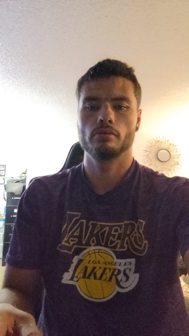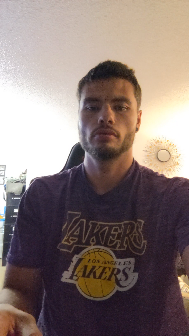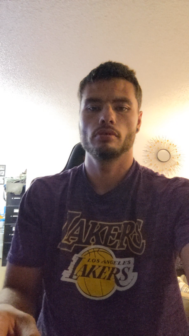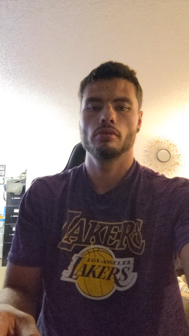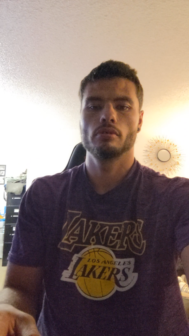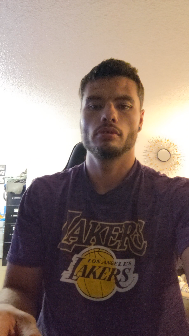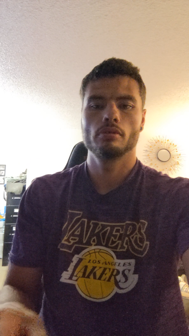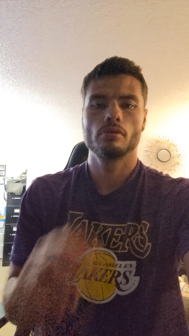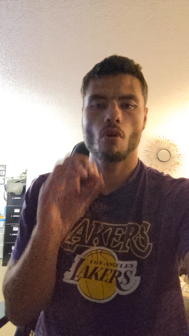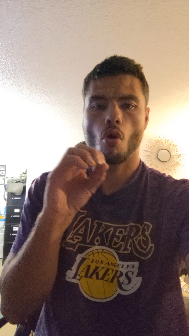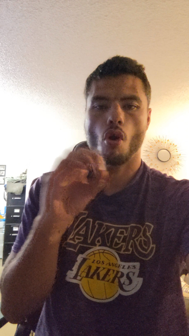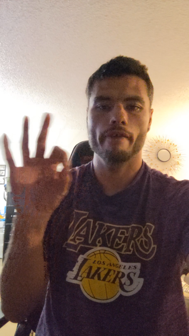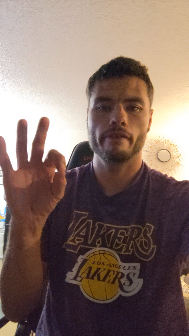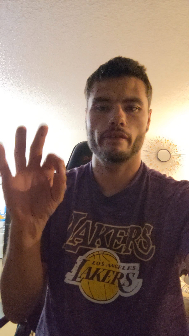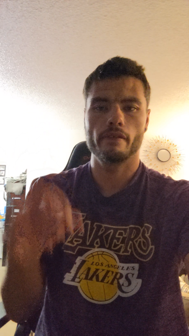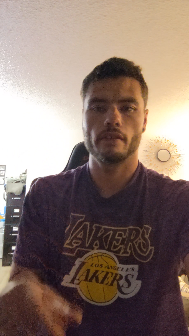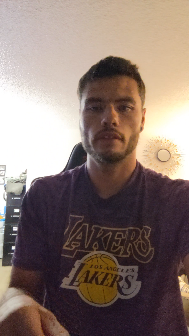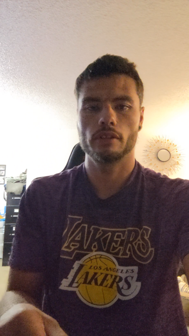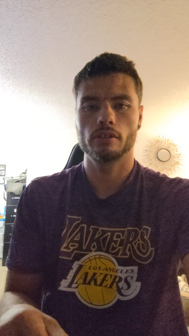off